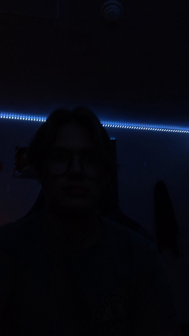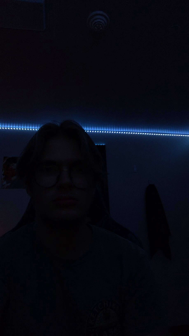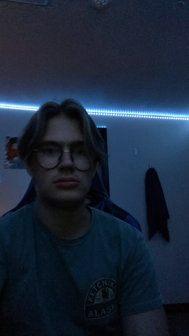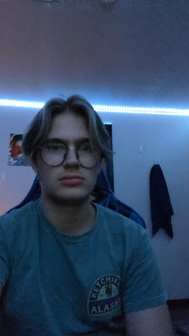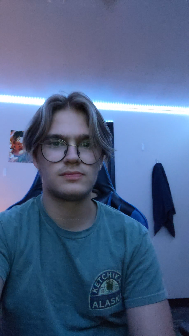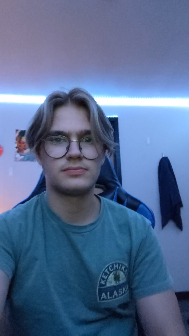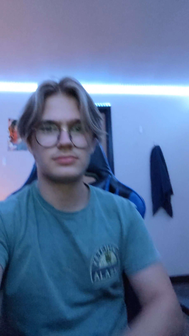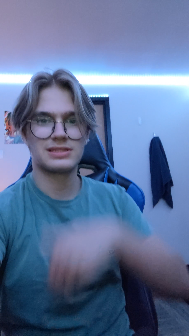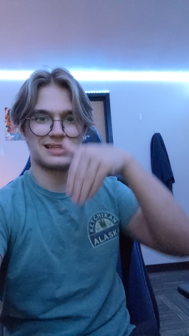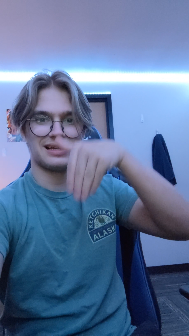night night